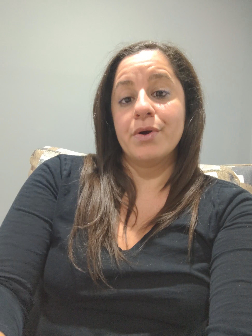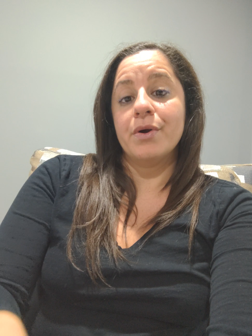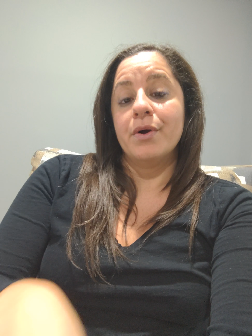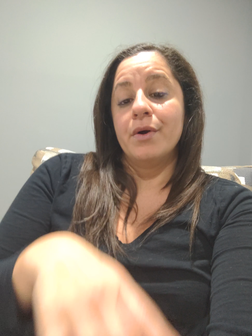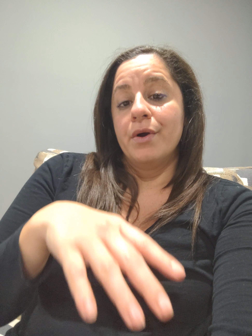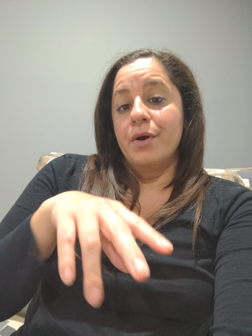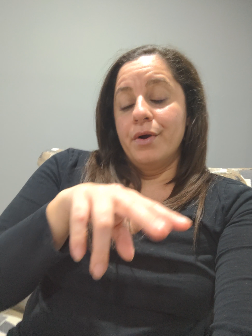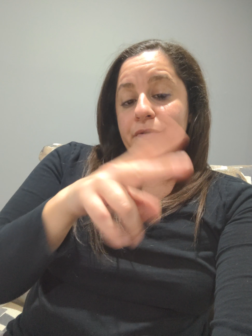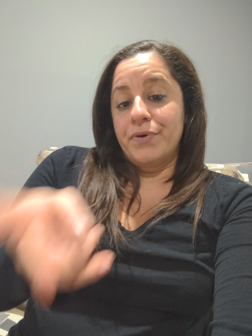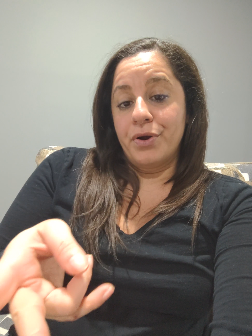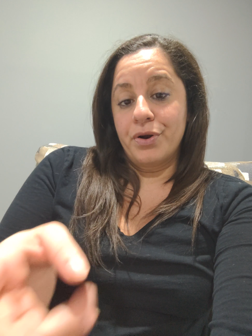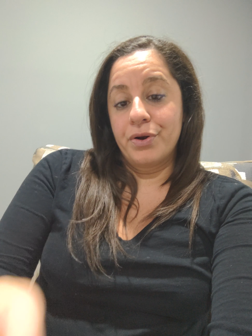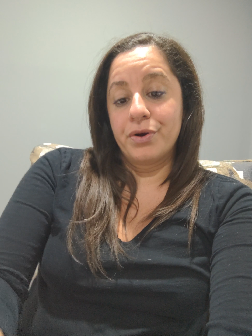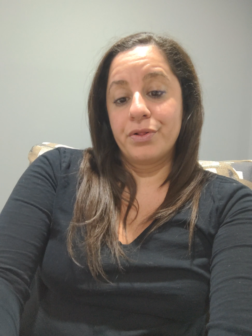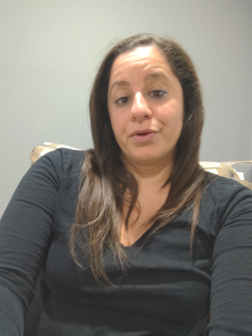fall